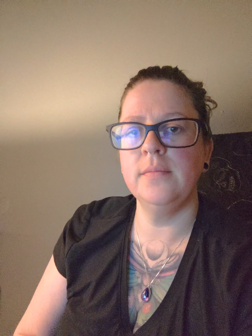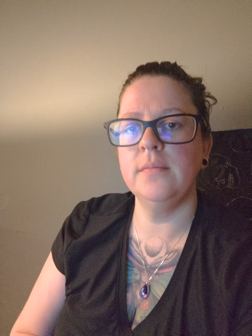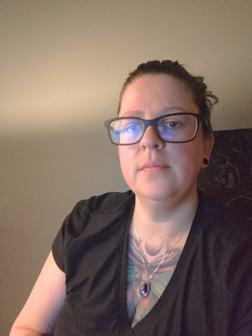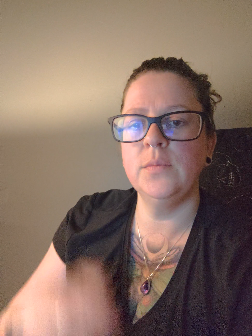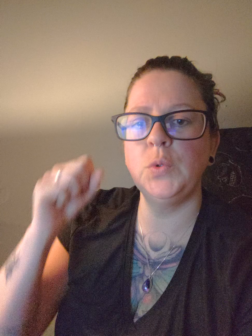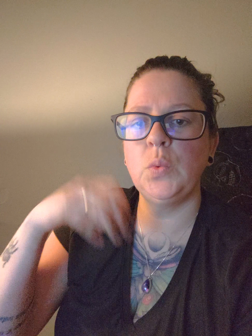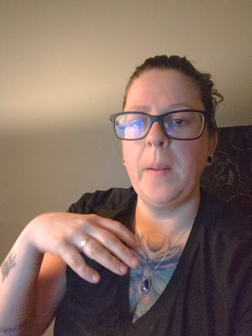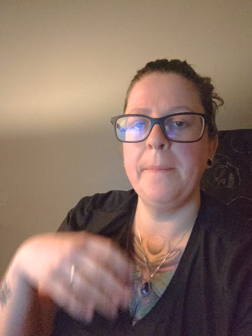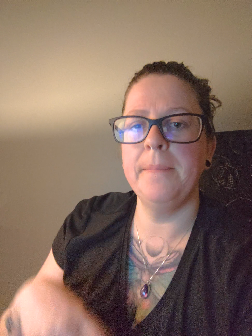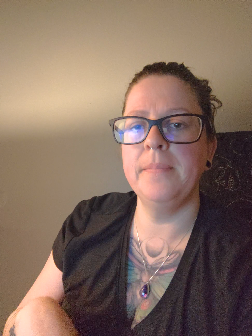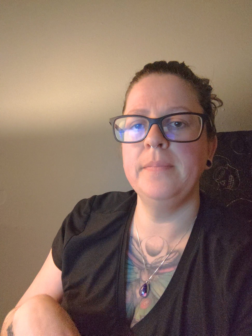drop